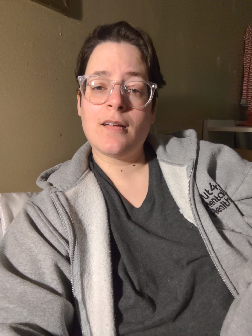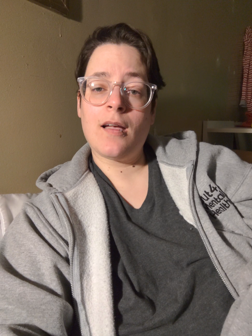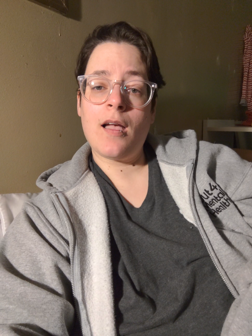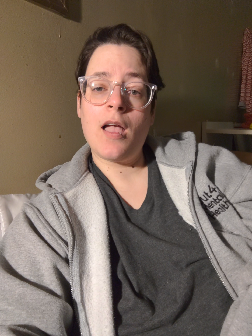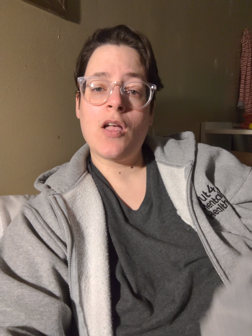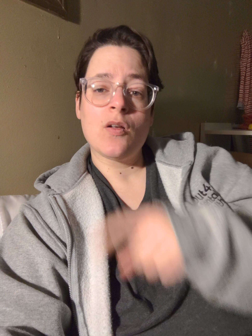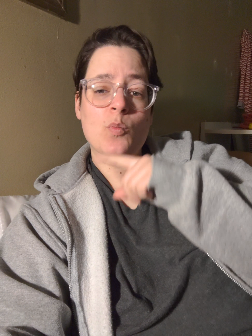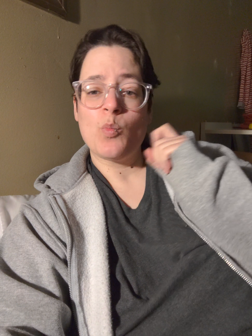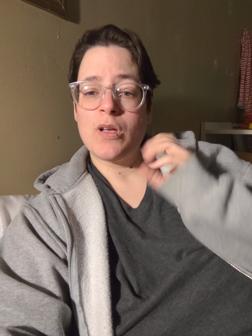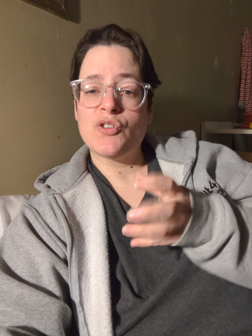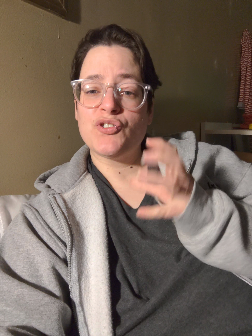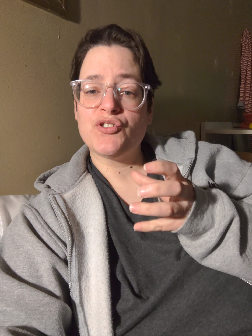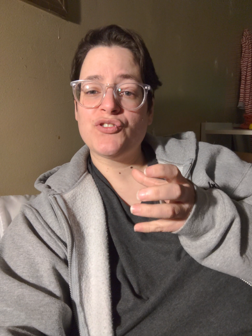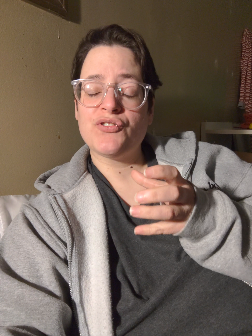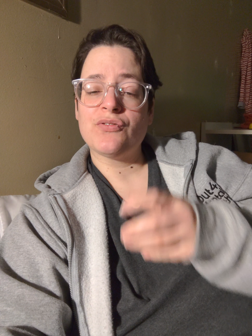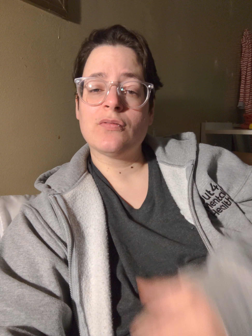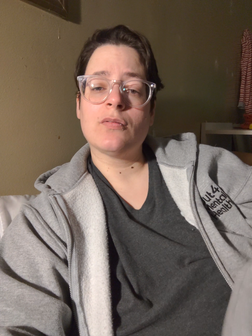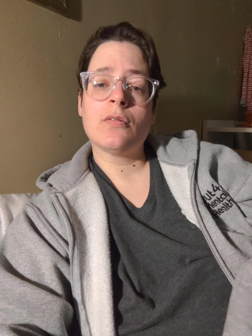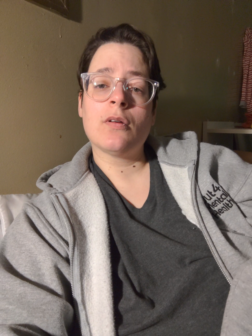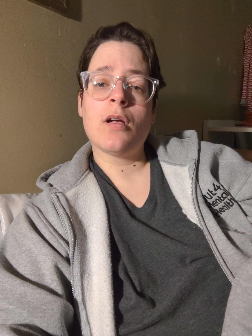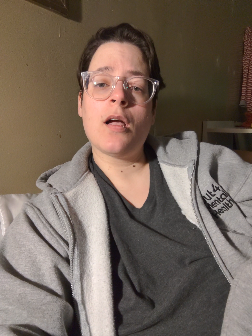dryer